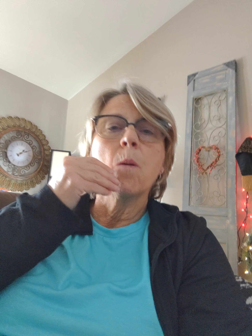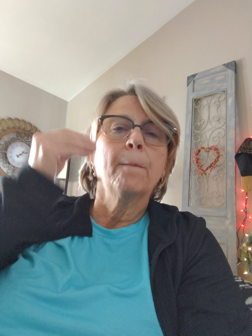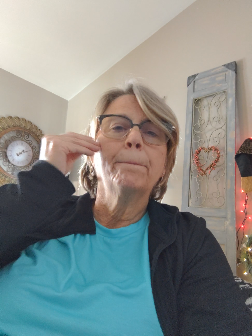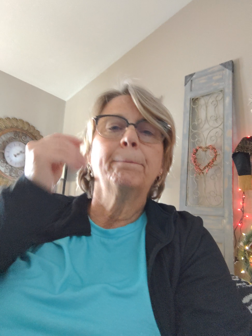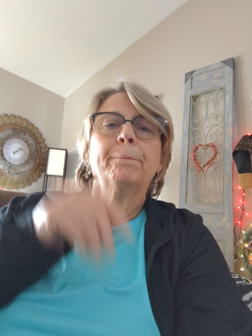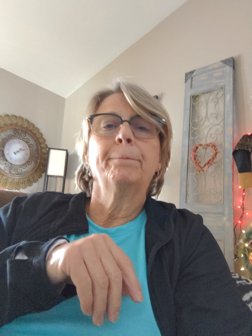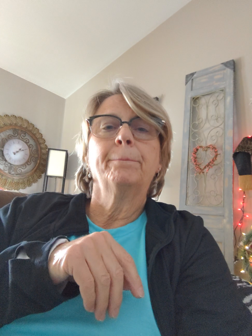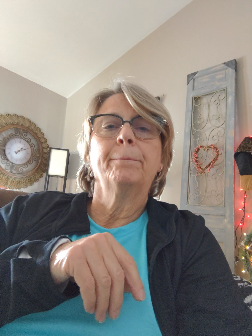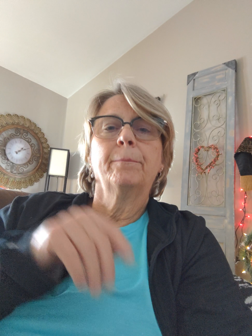home